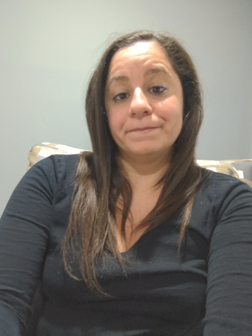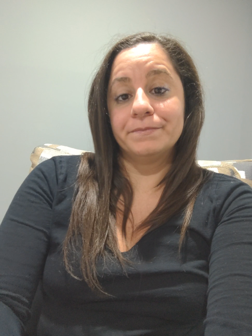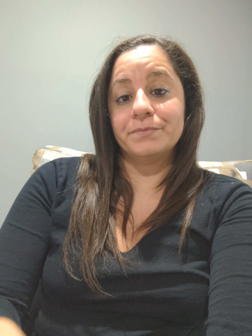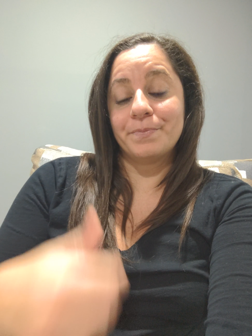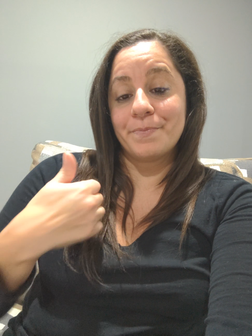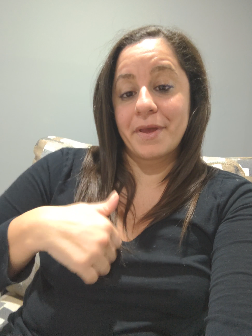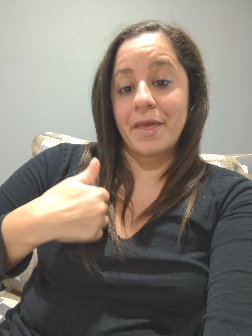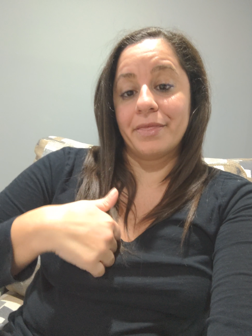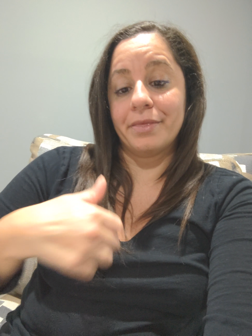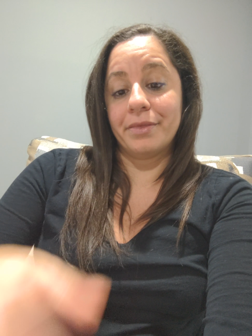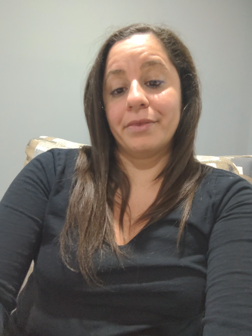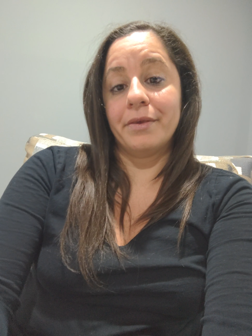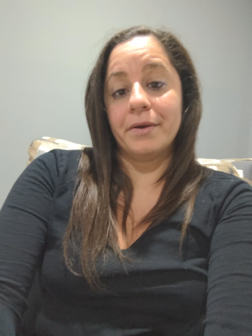bath